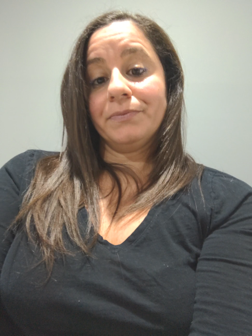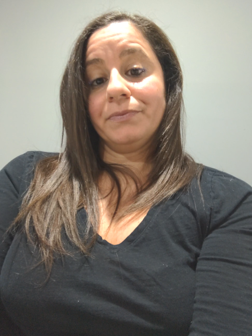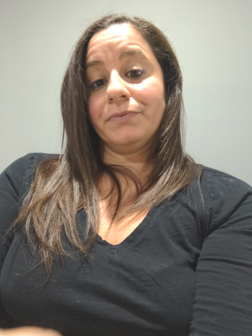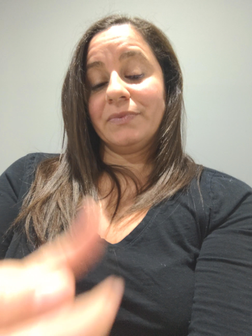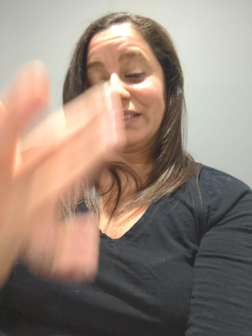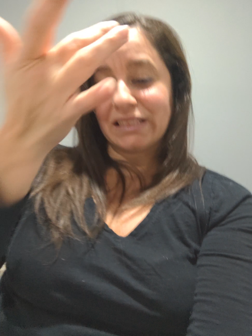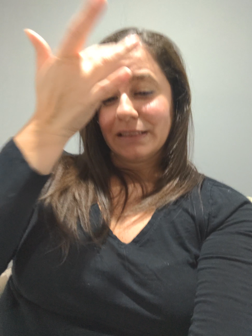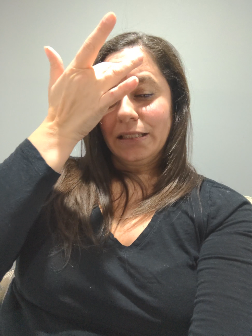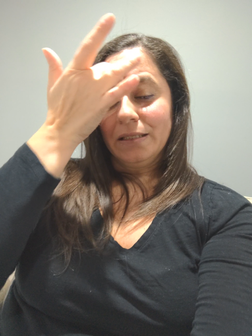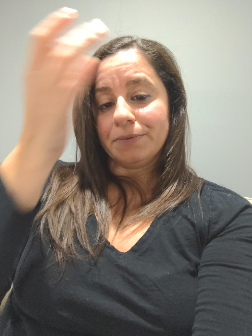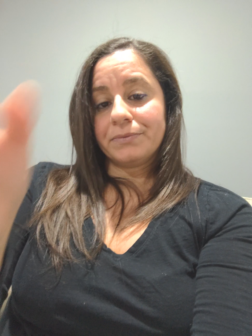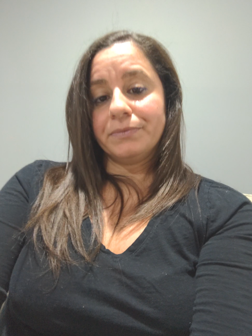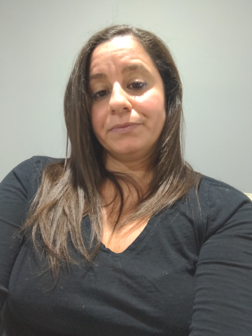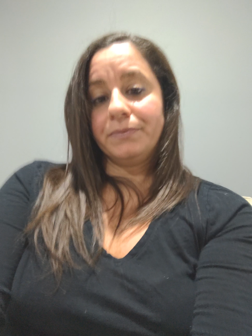sick